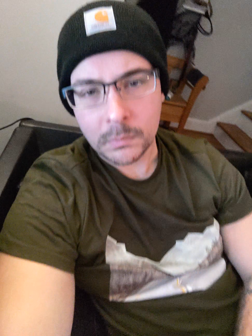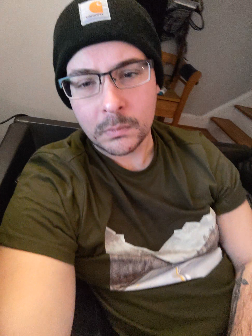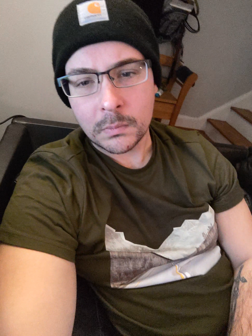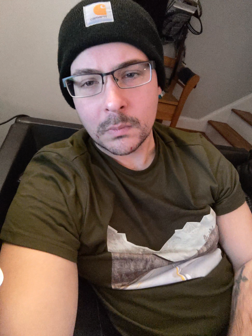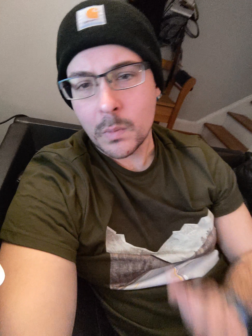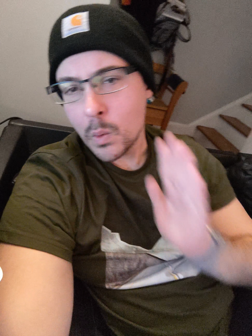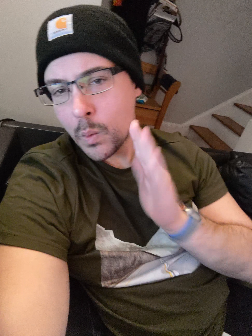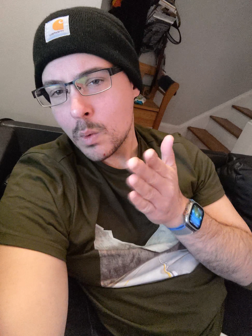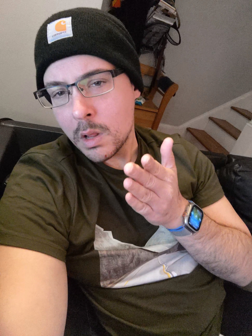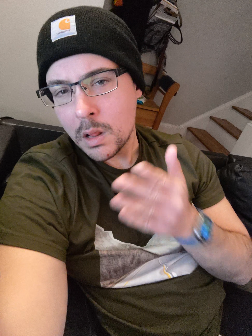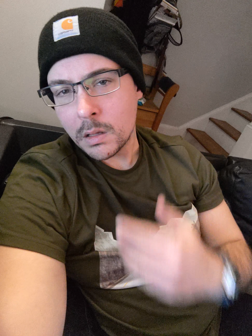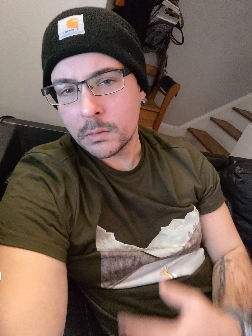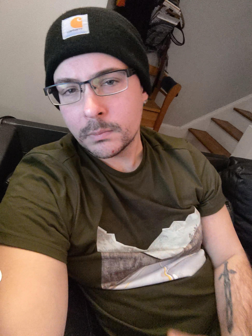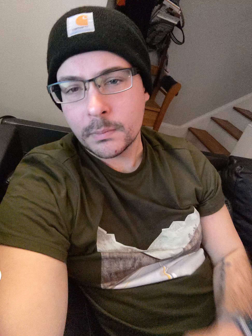will